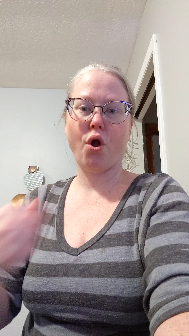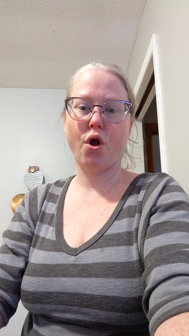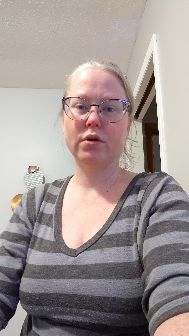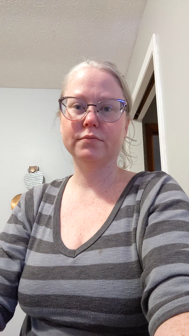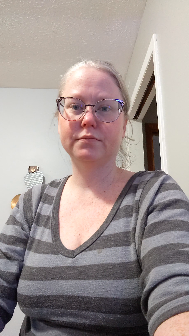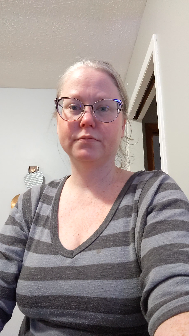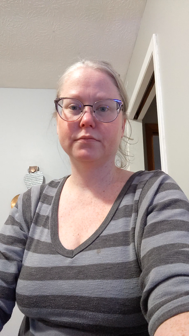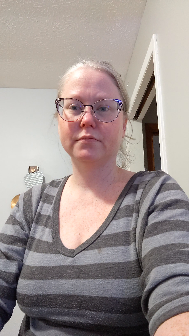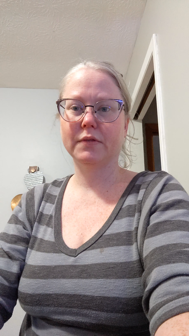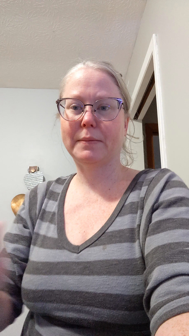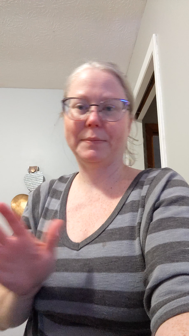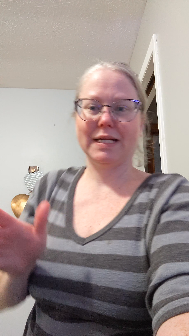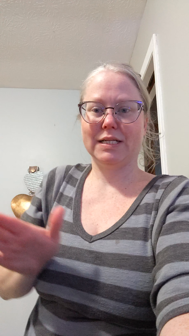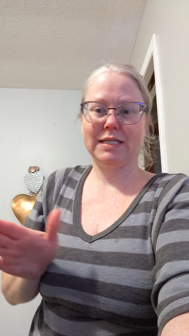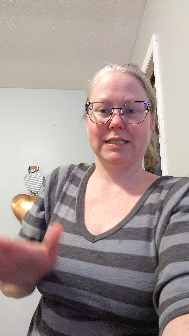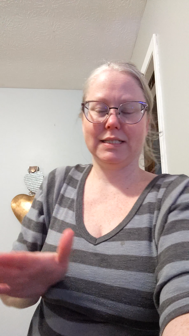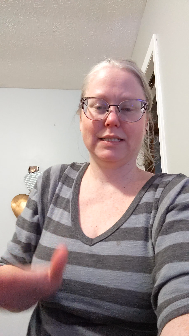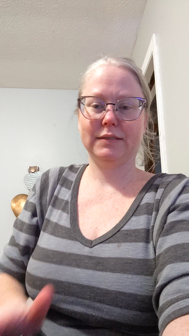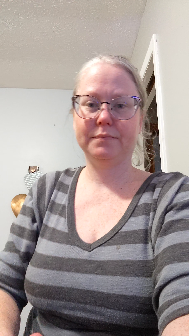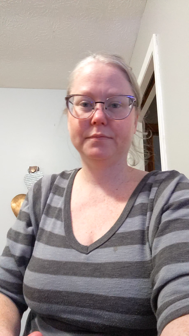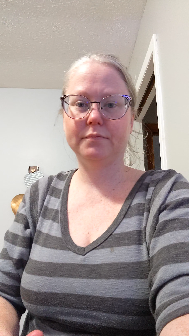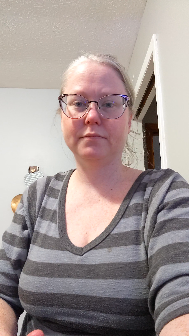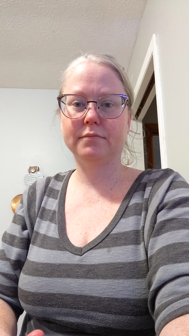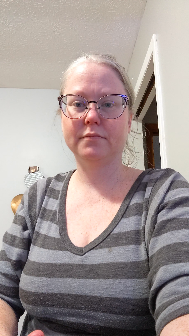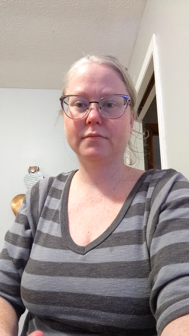penguin